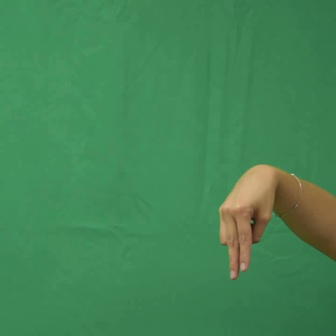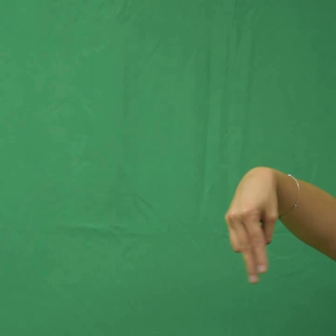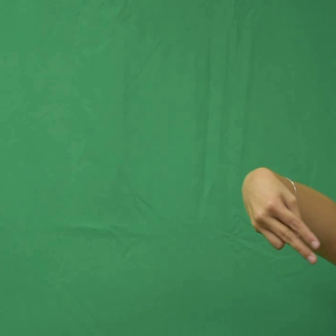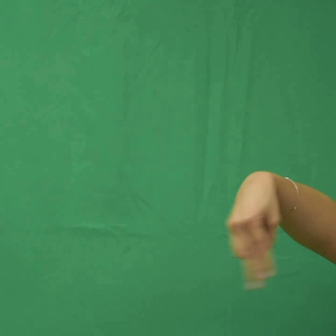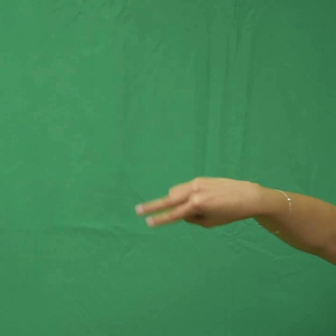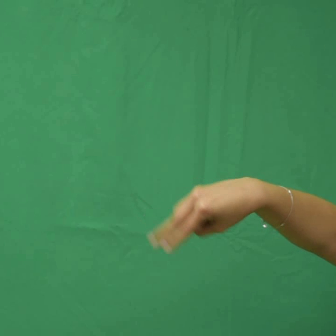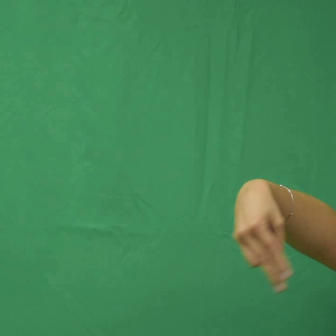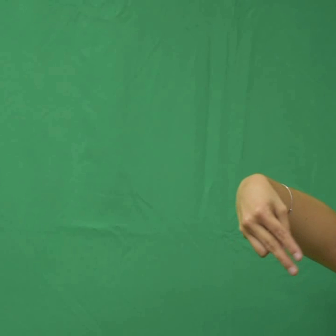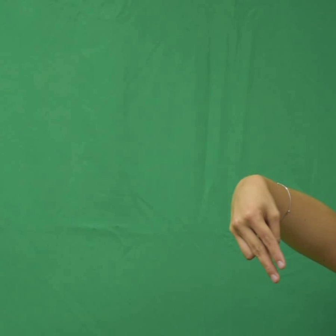Ñ